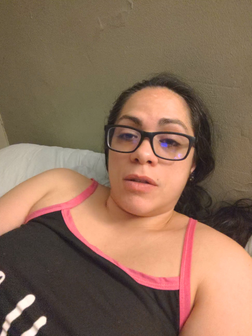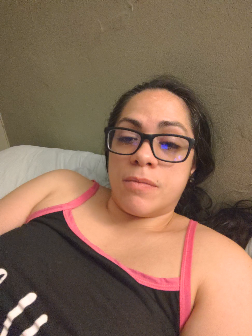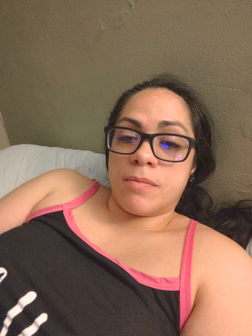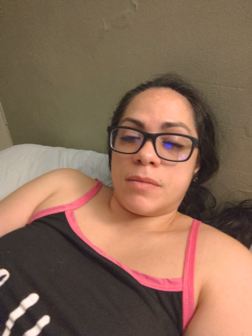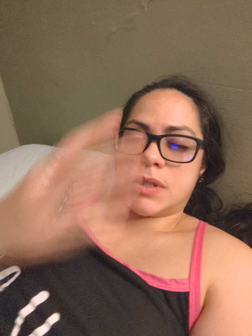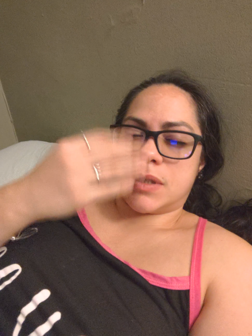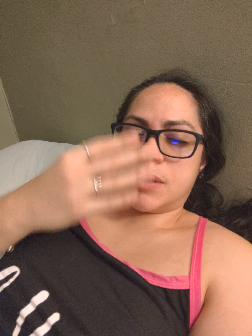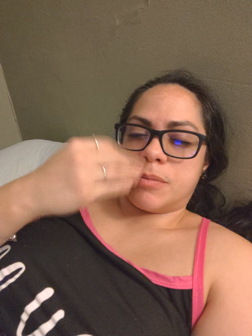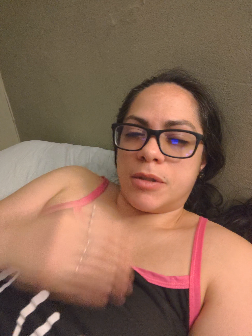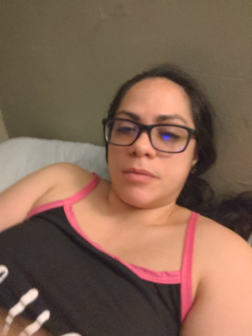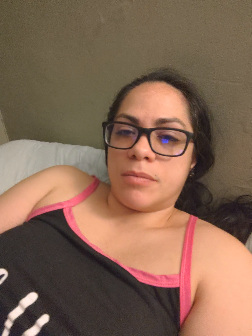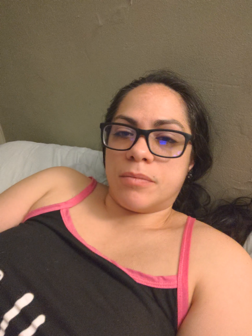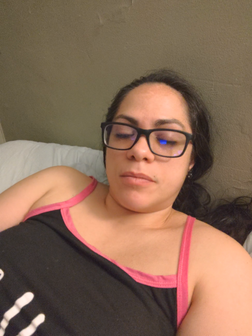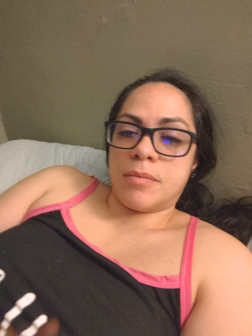sleepy